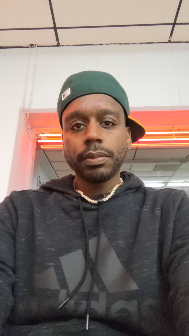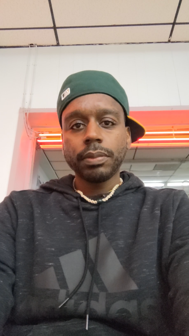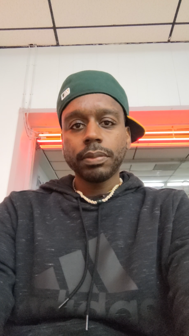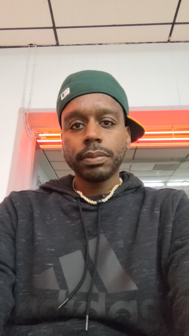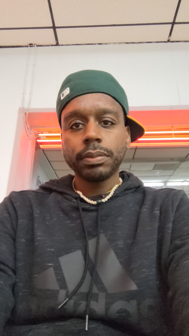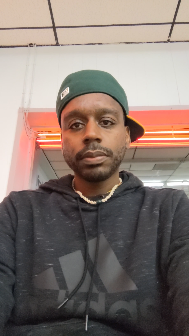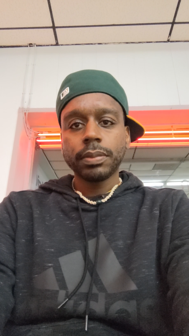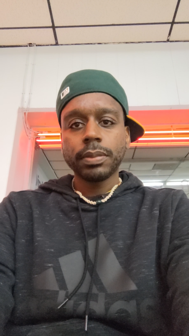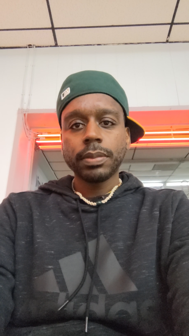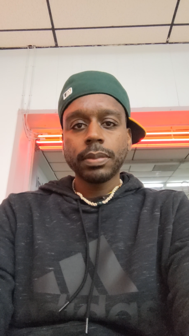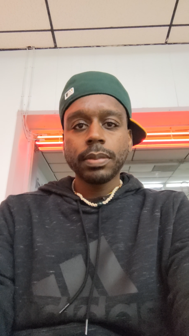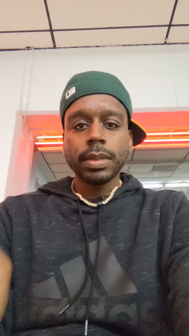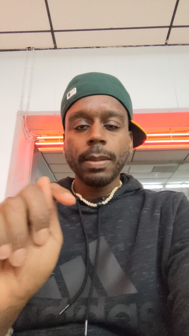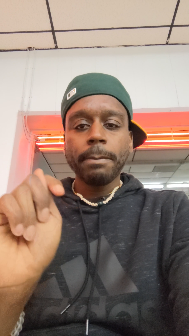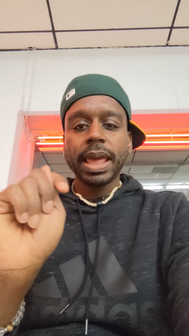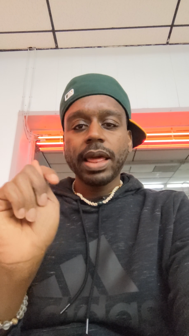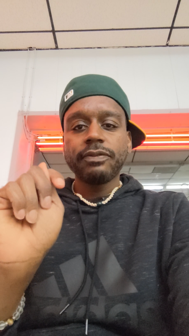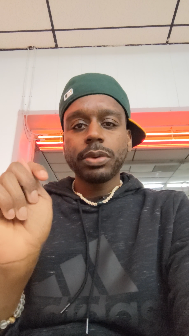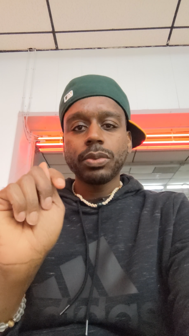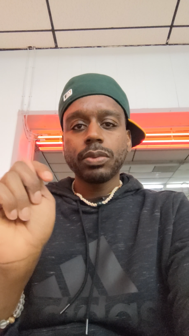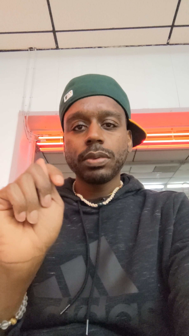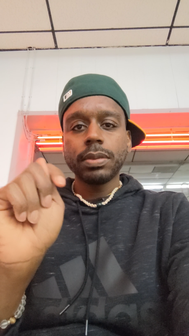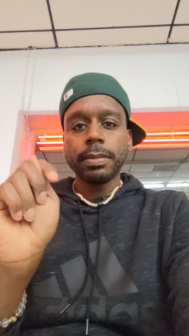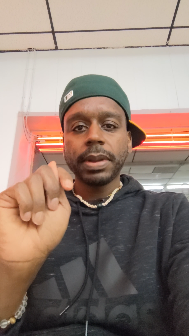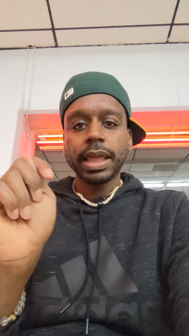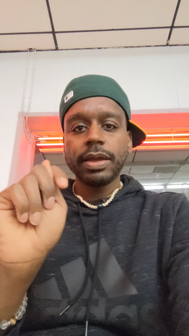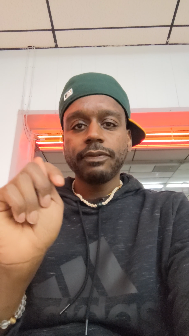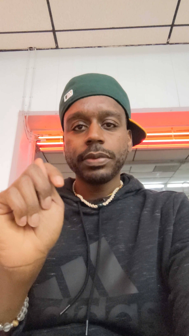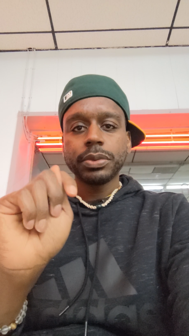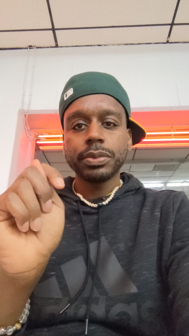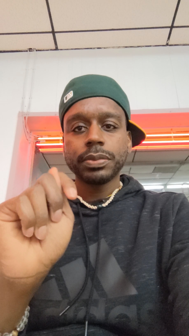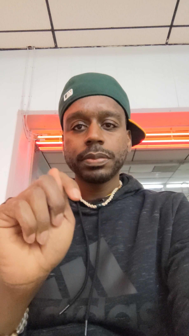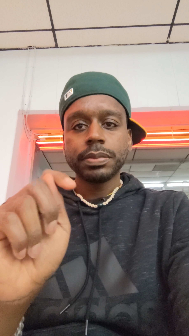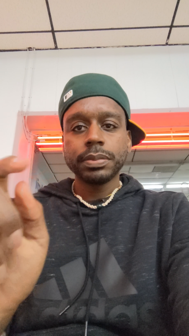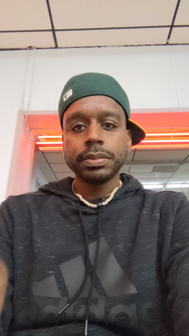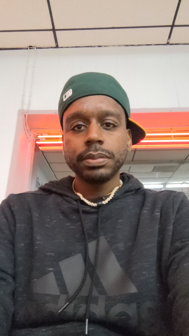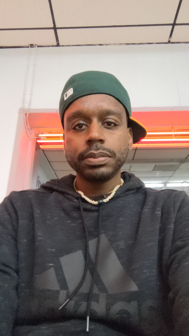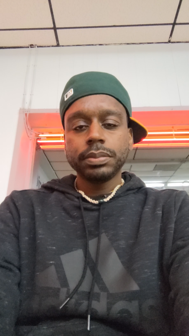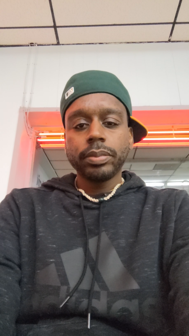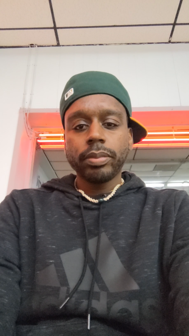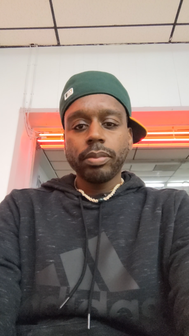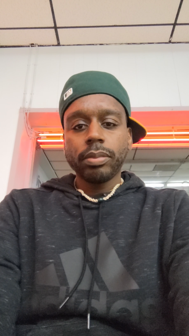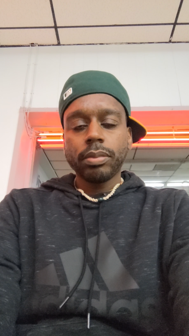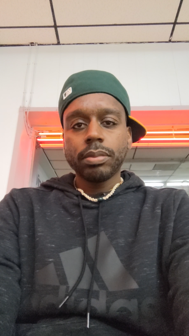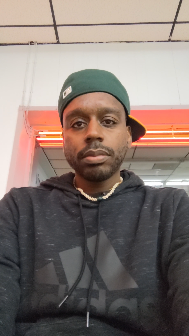bathroom